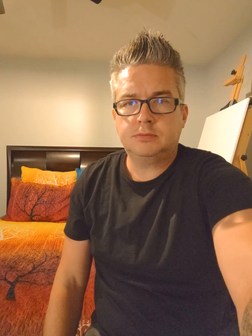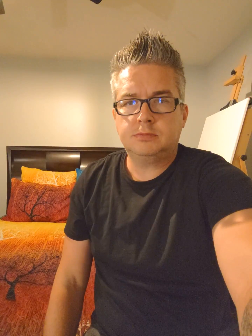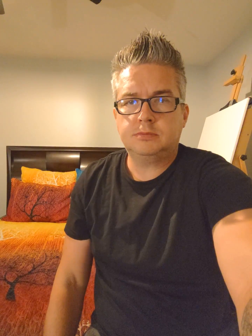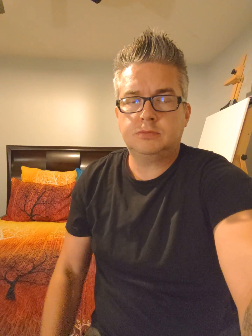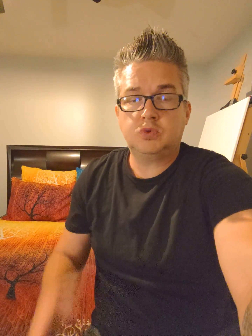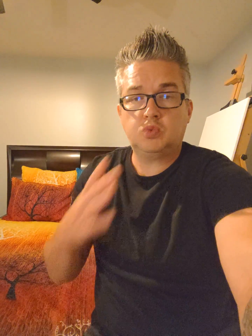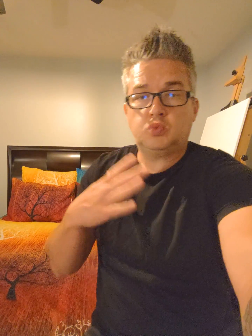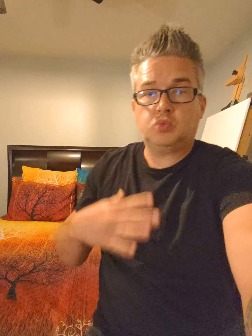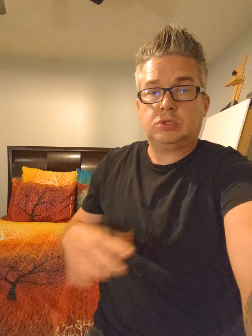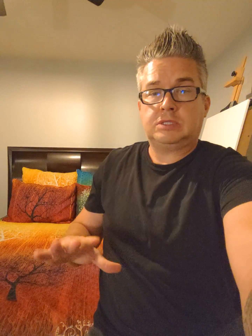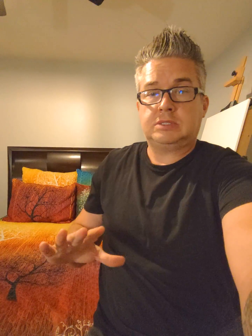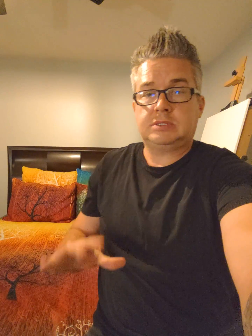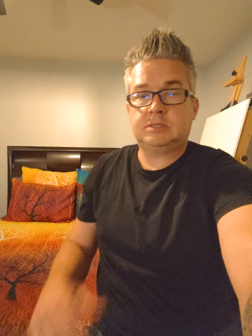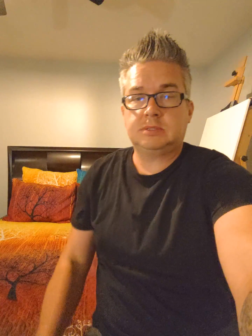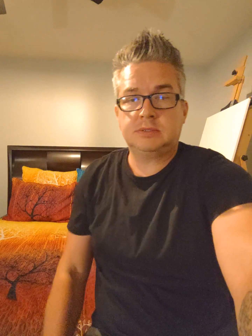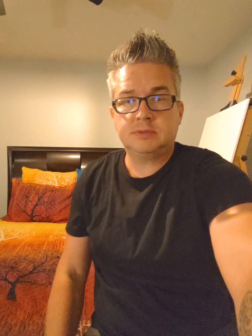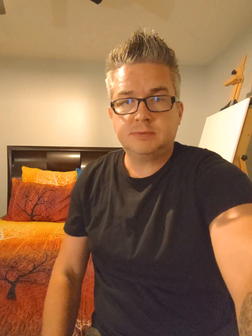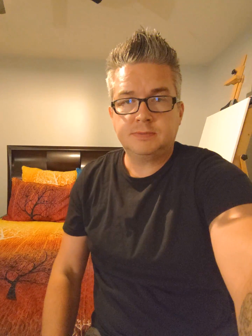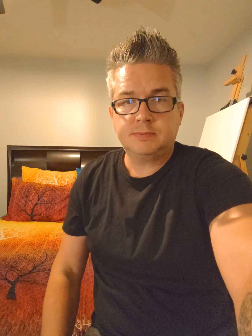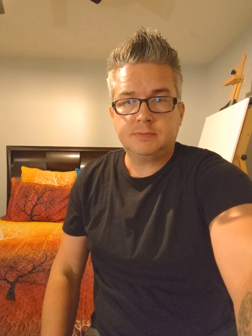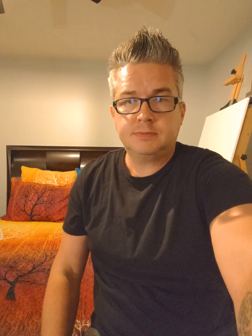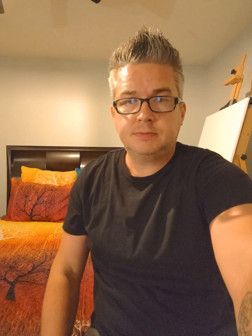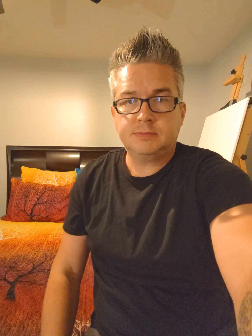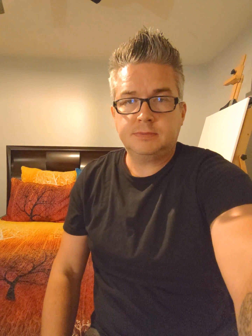dress